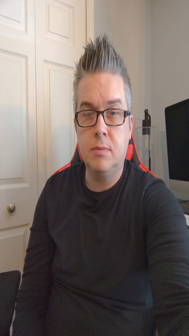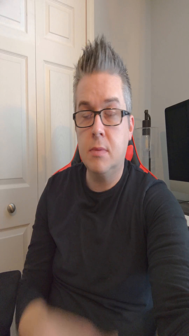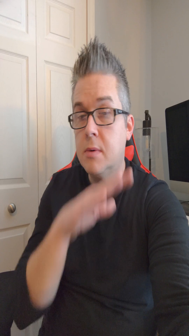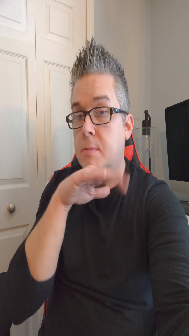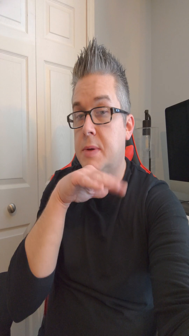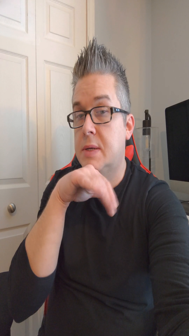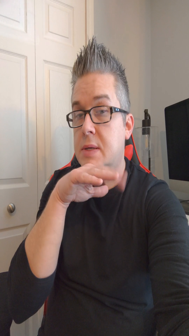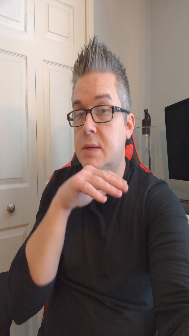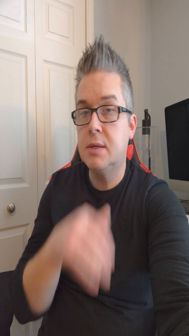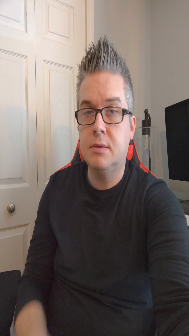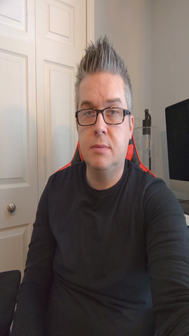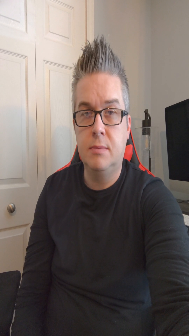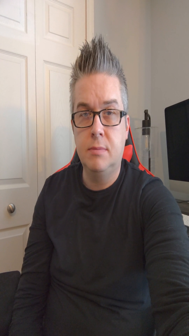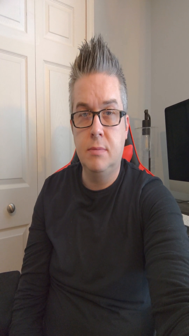pig